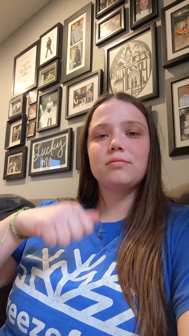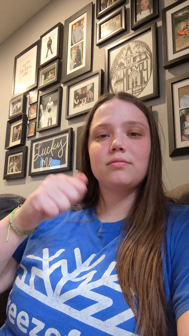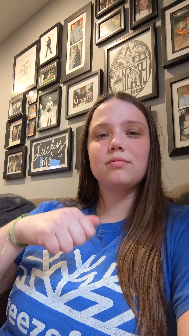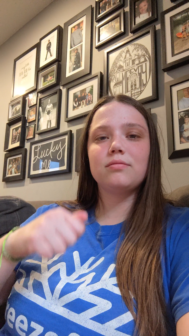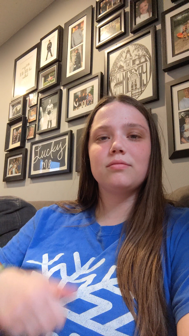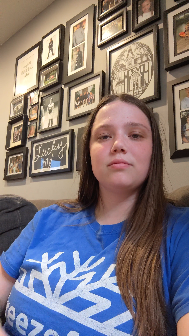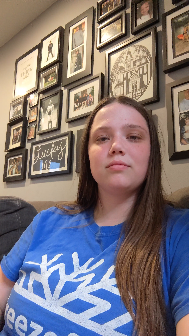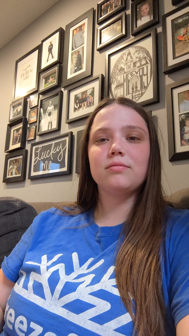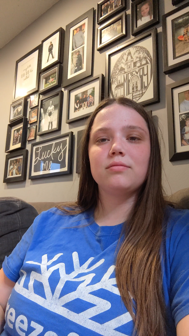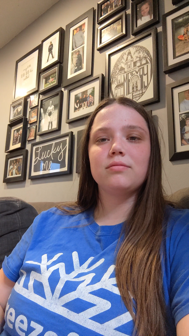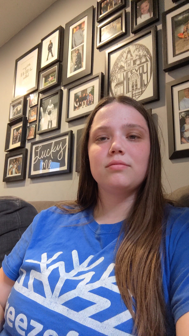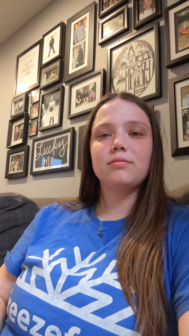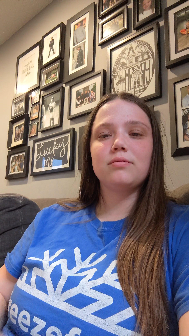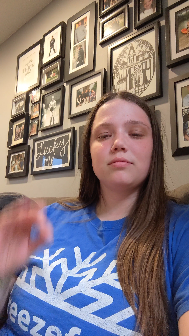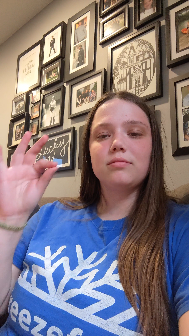fit